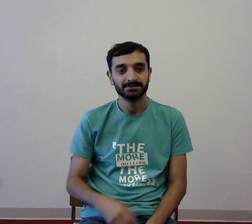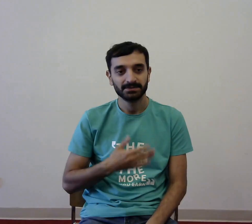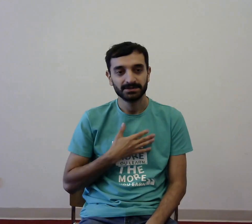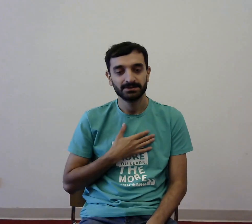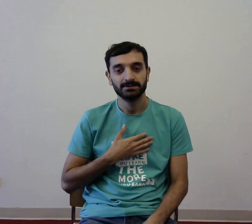mən